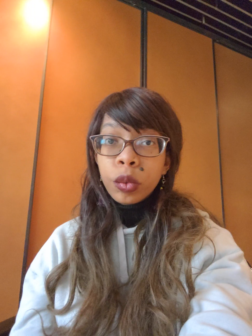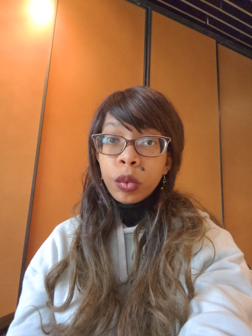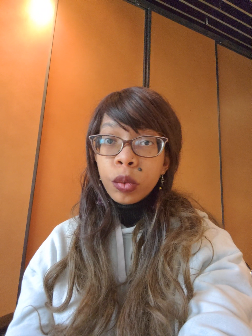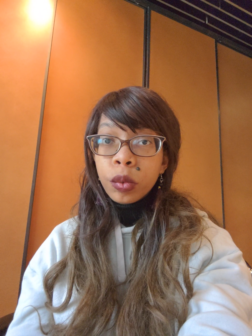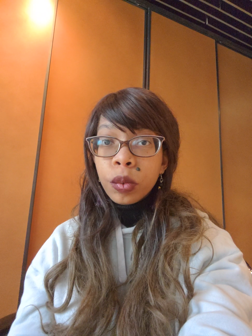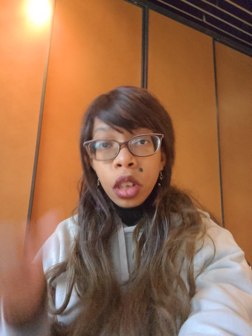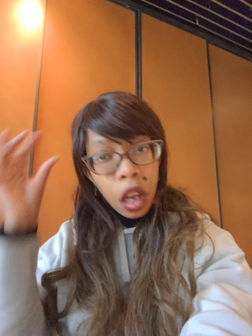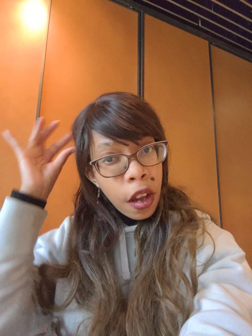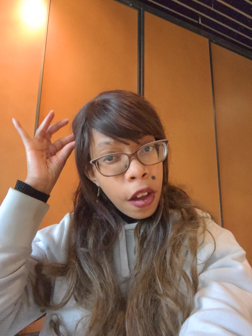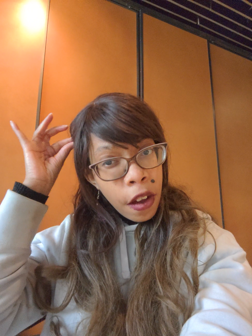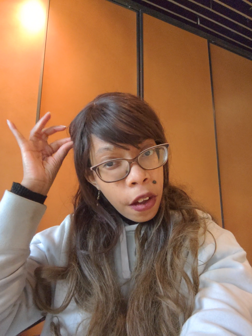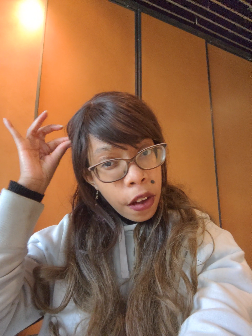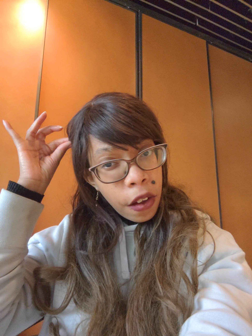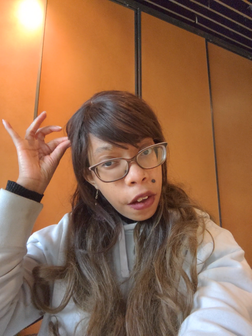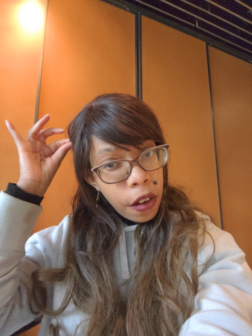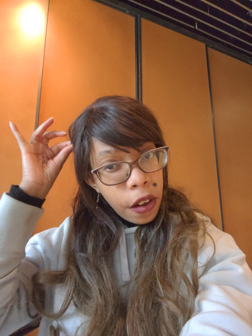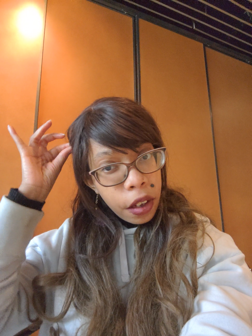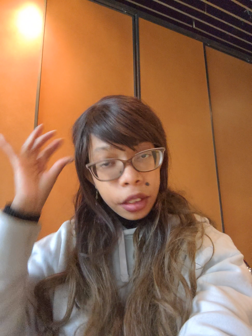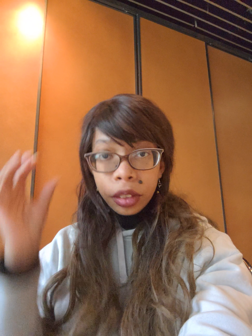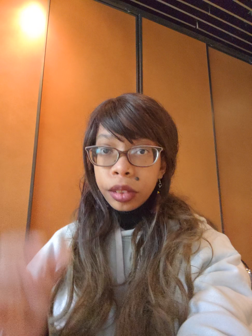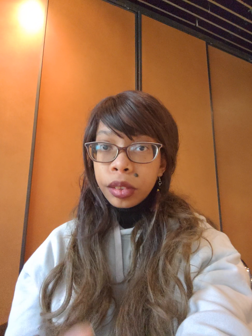hair